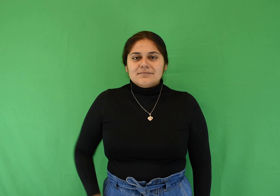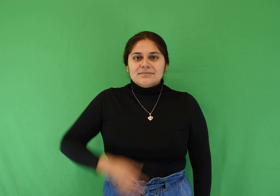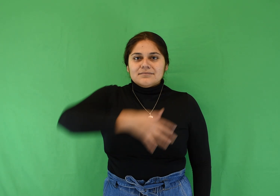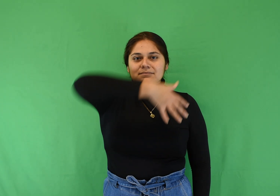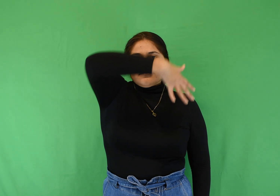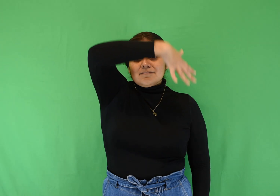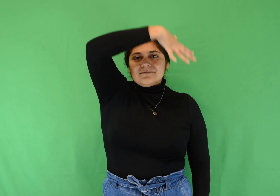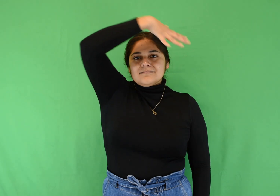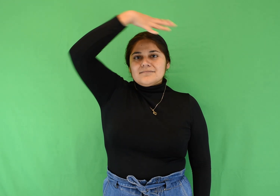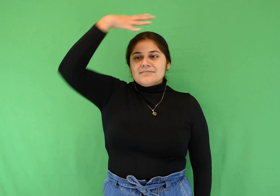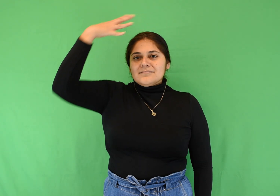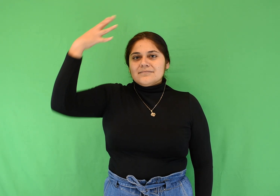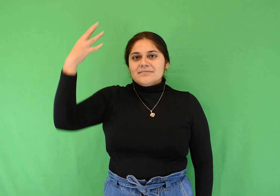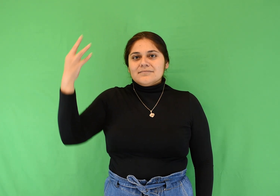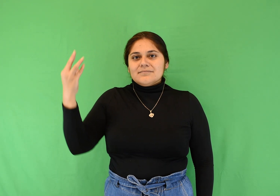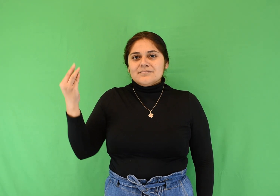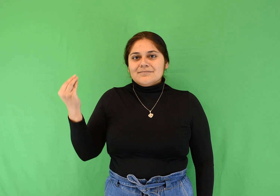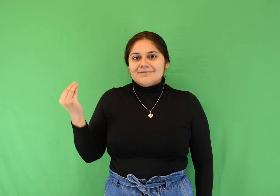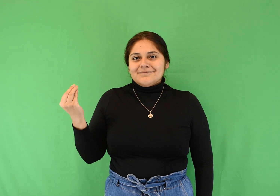bonito